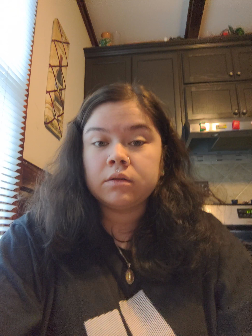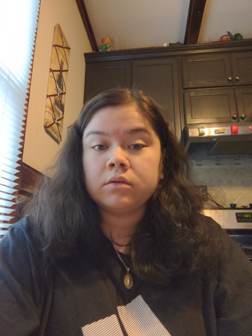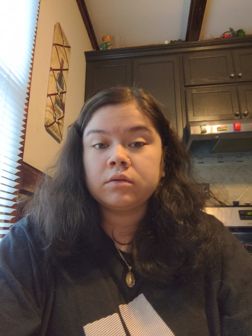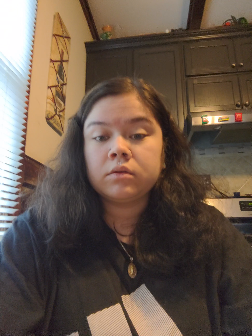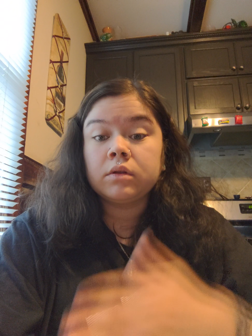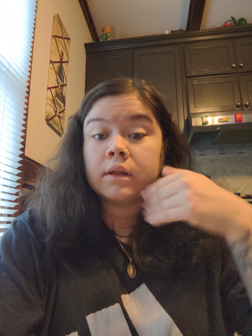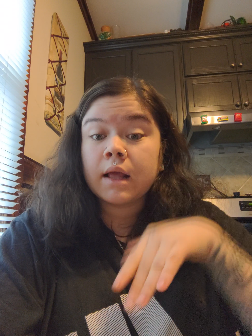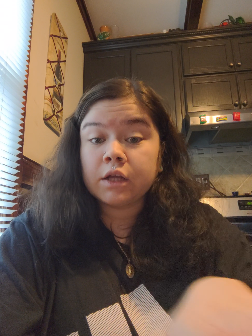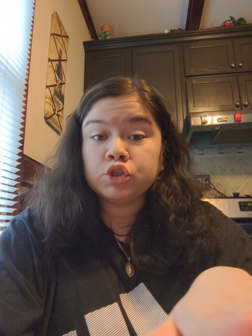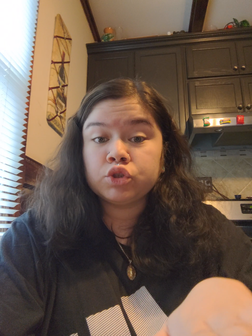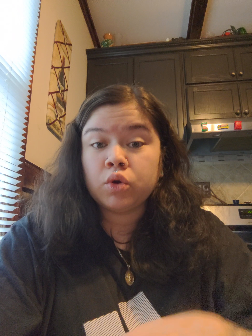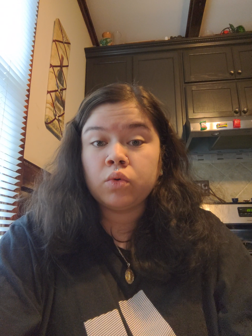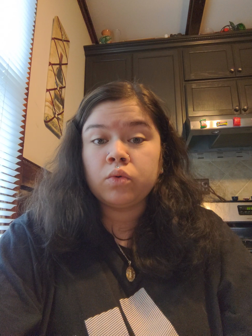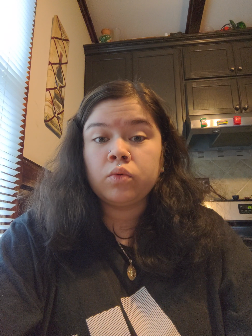into